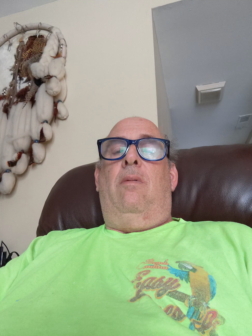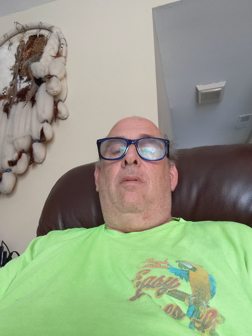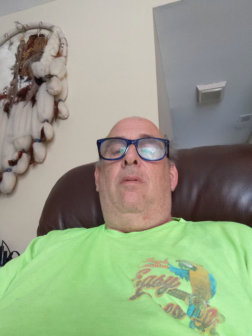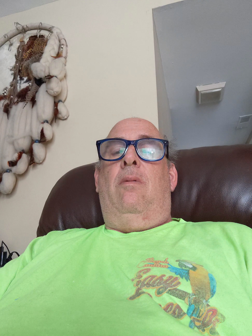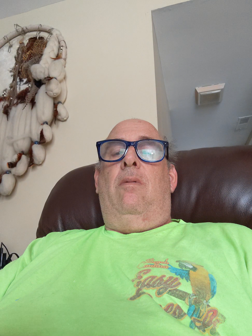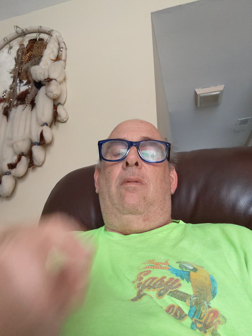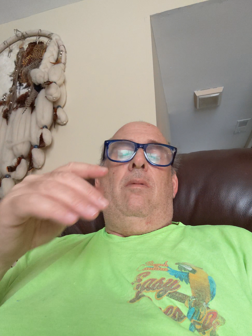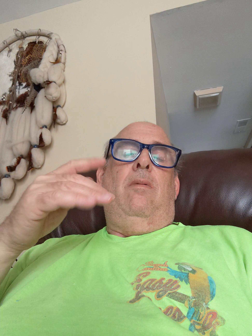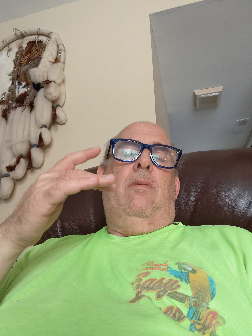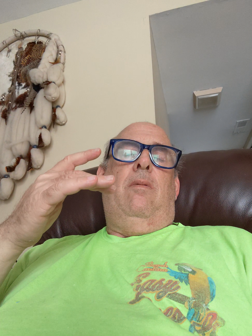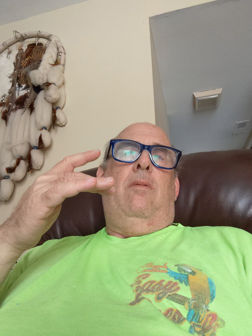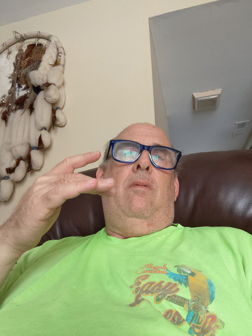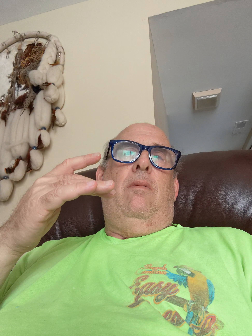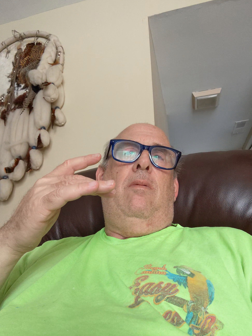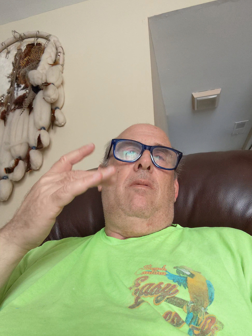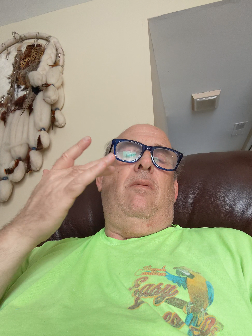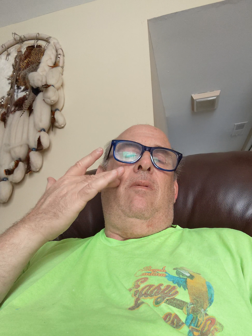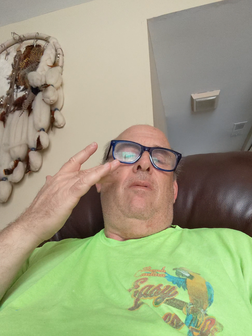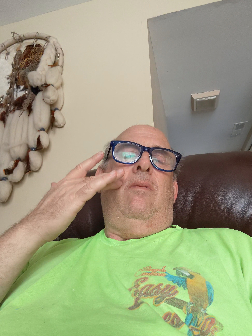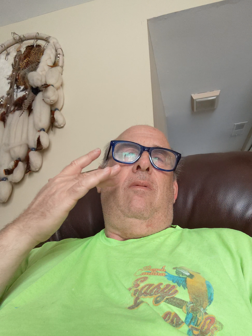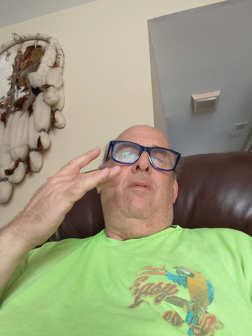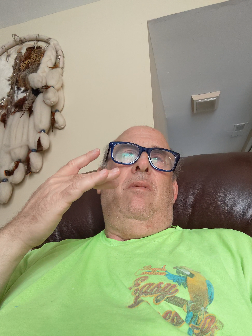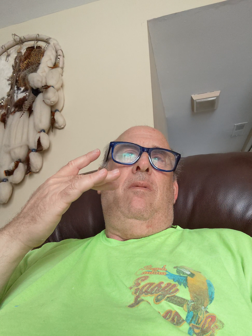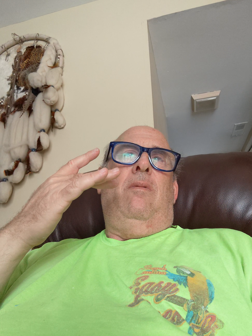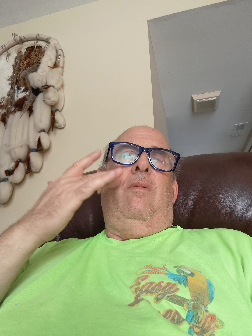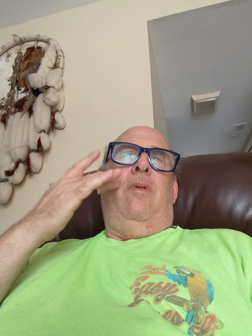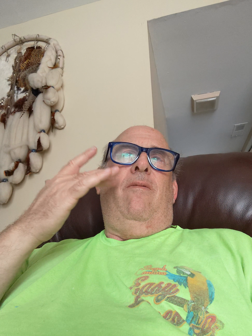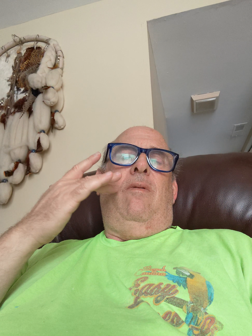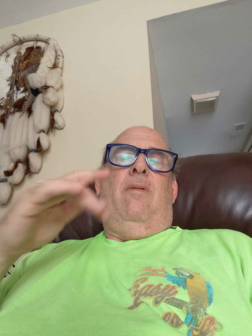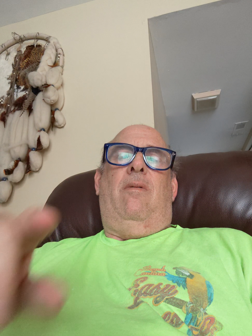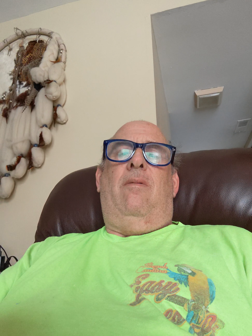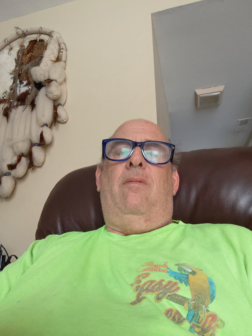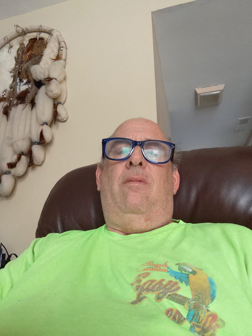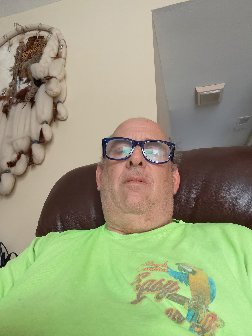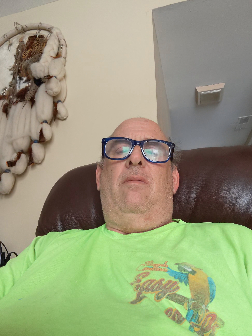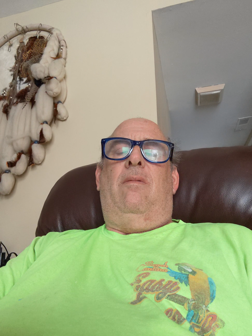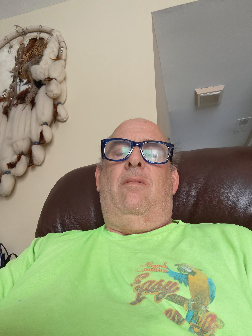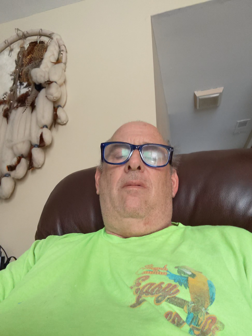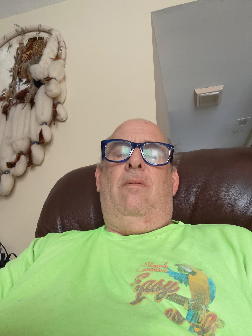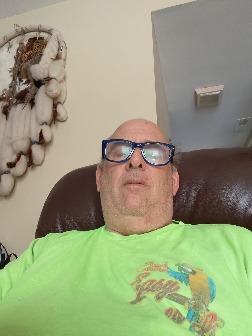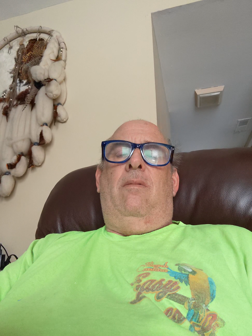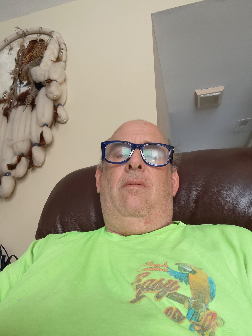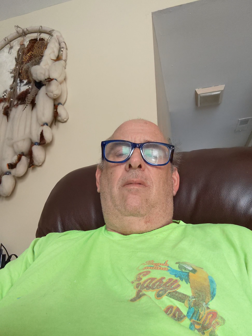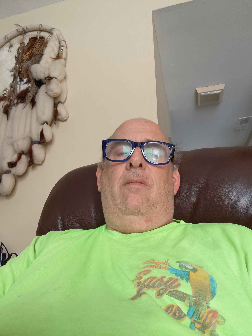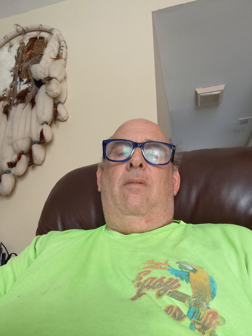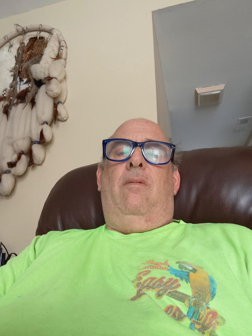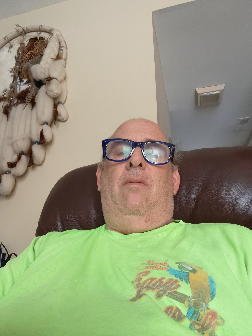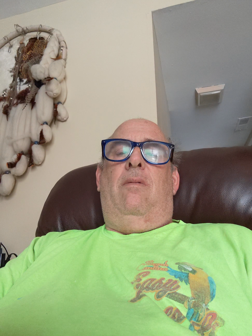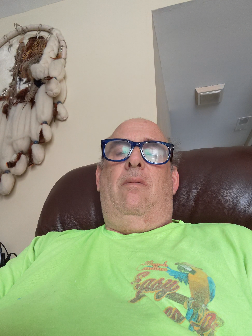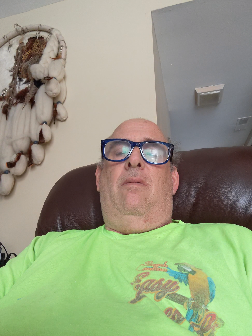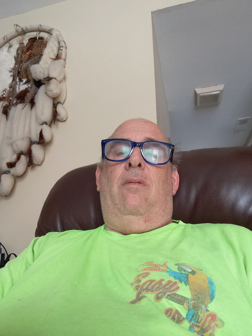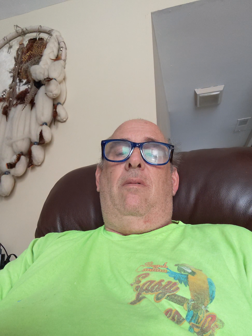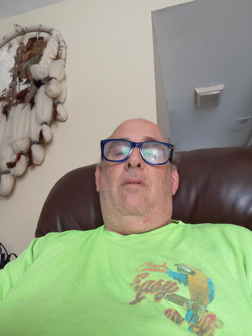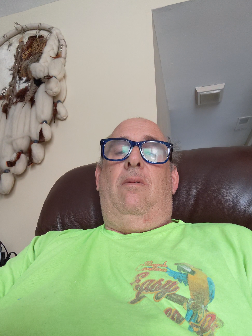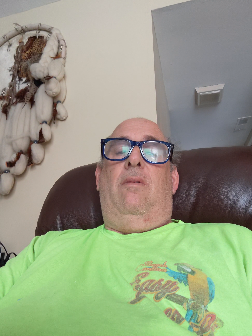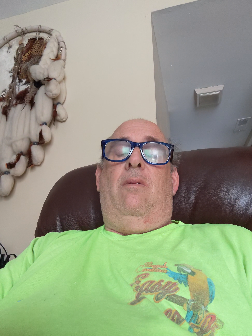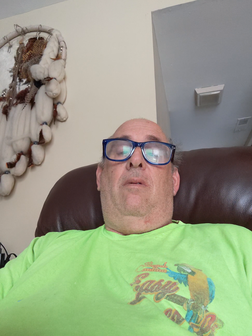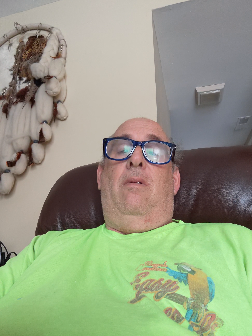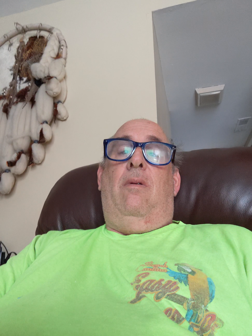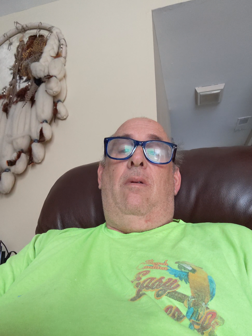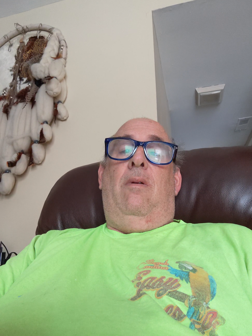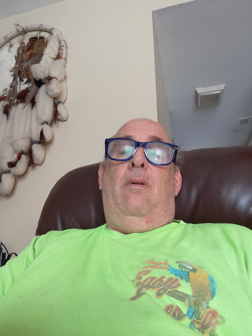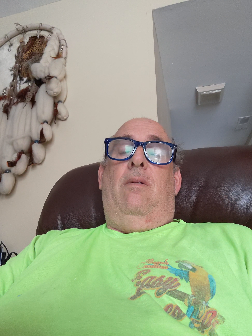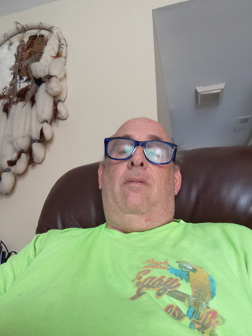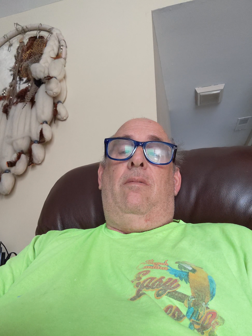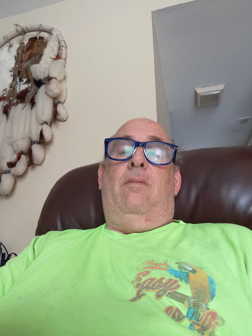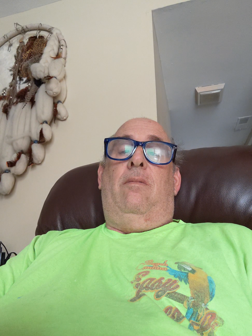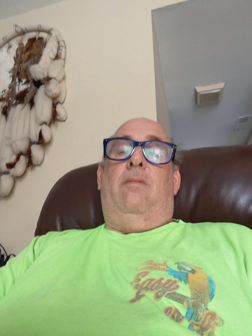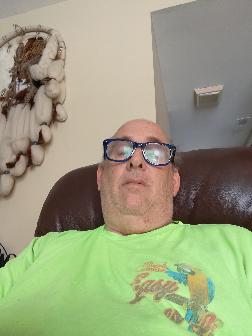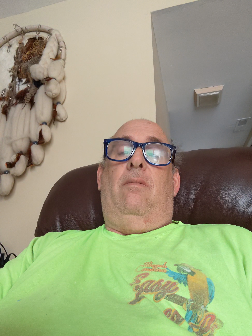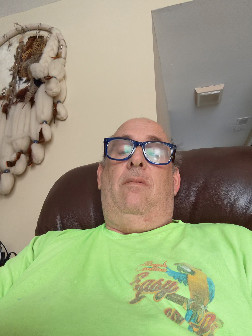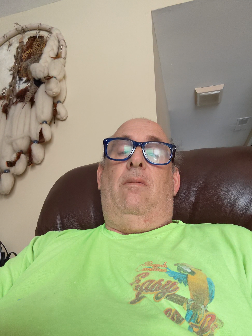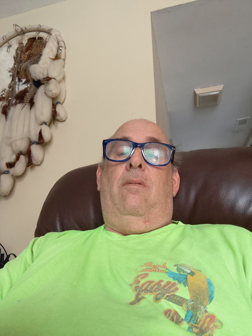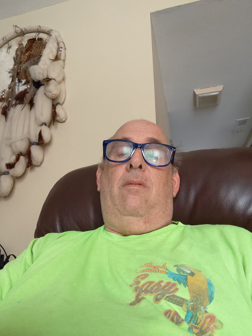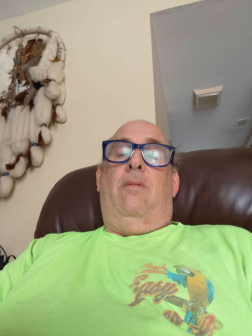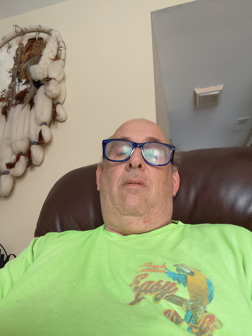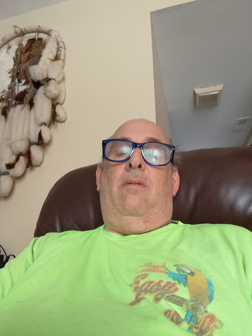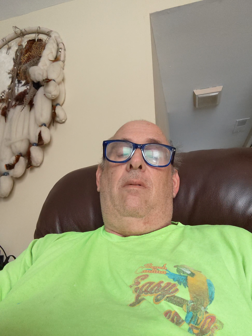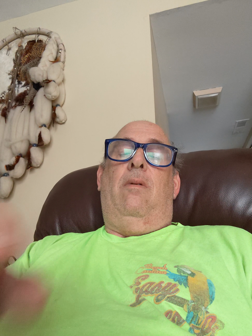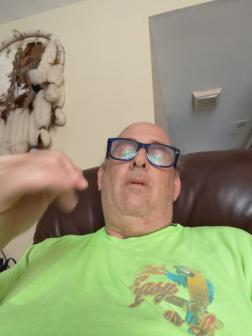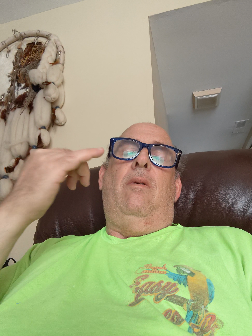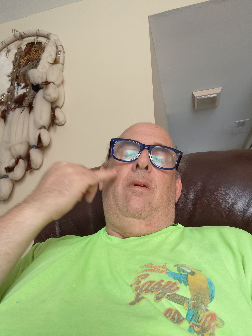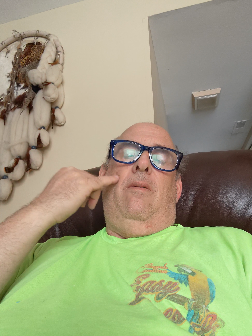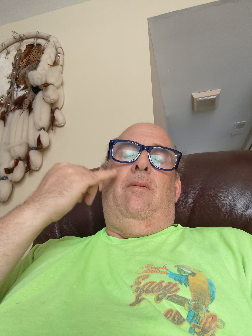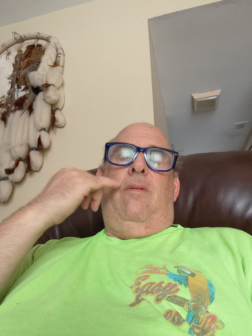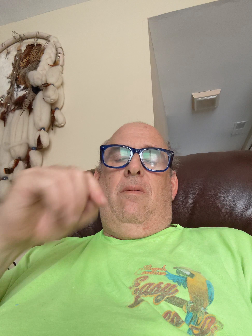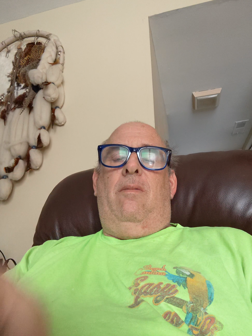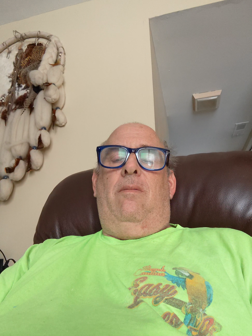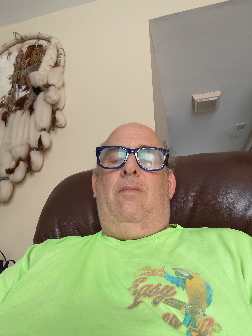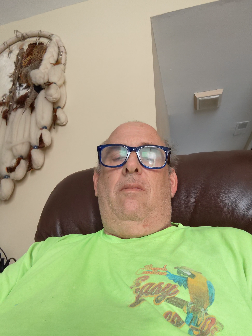if